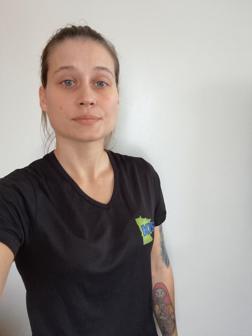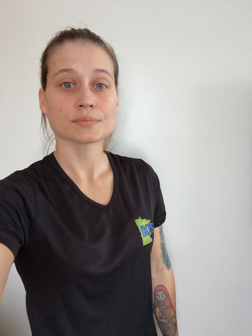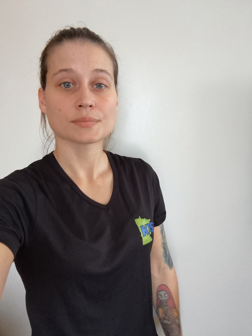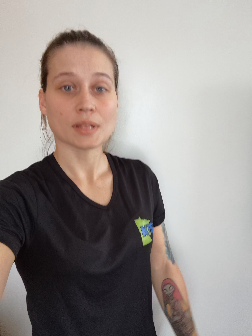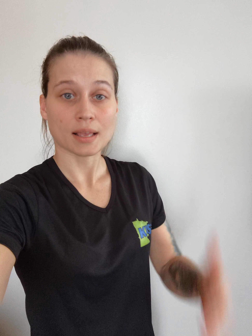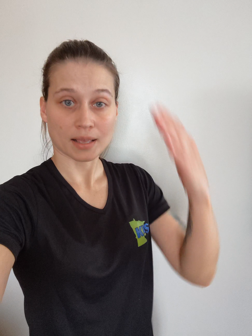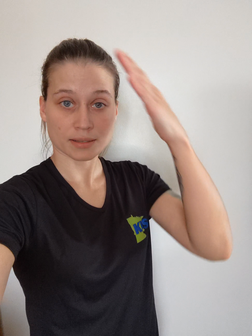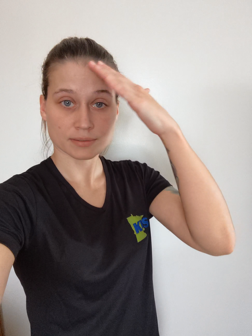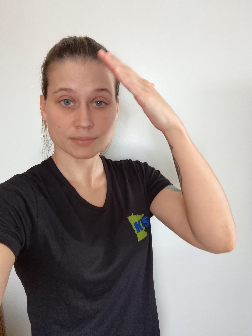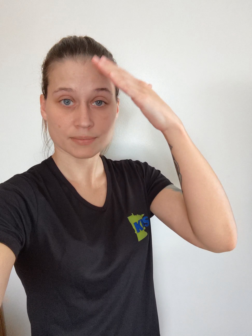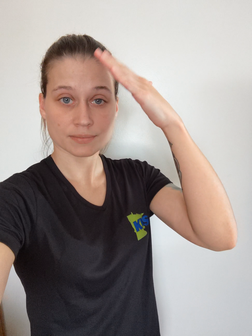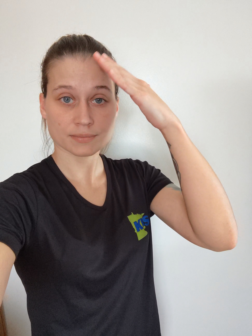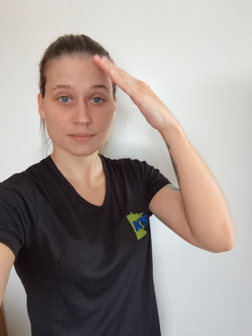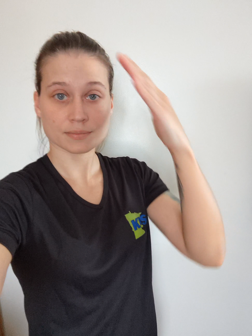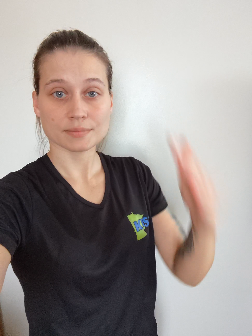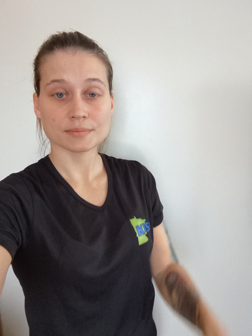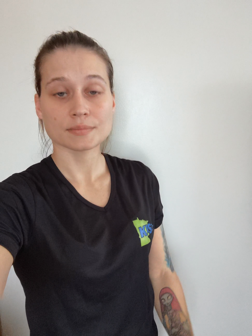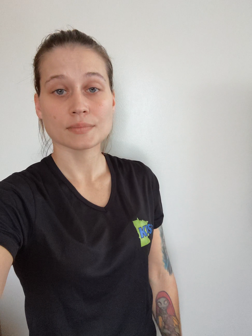hat